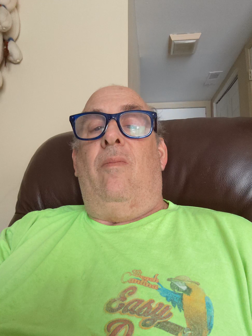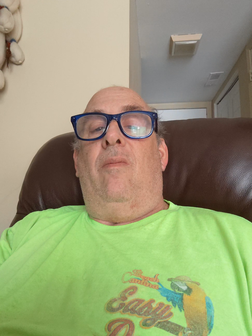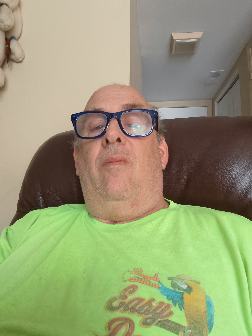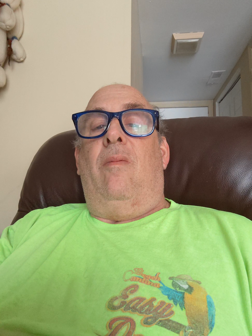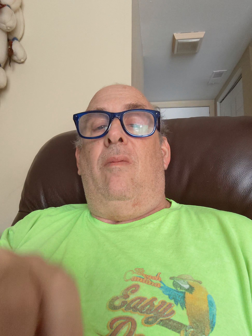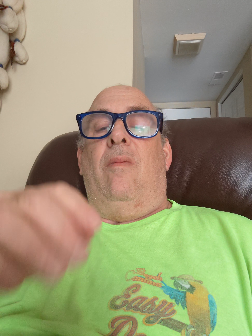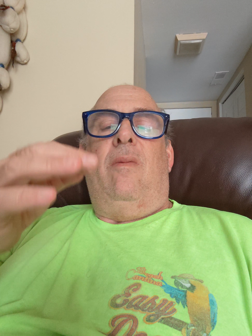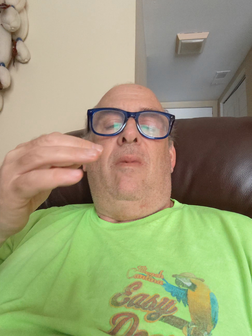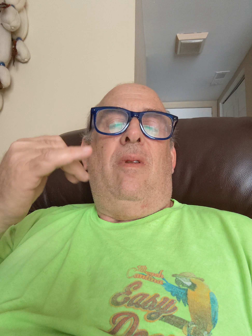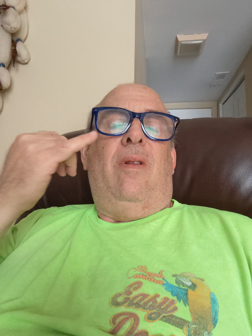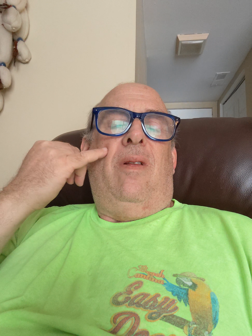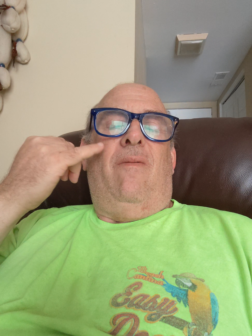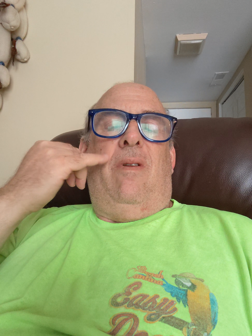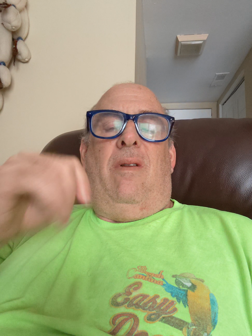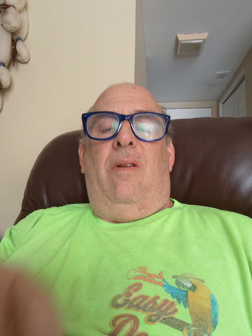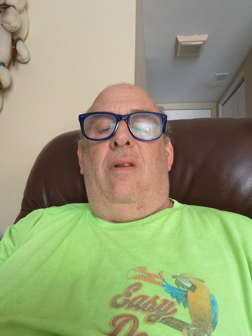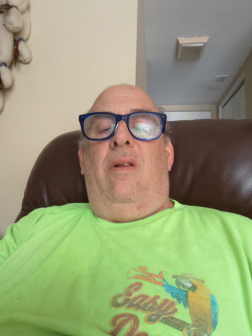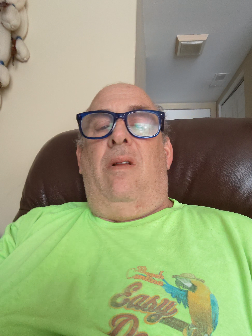if